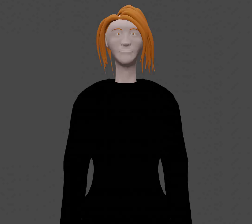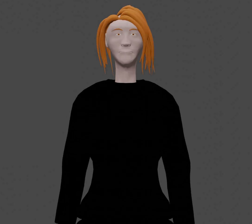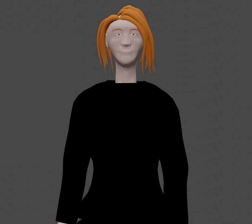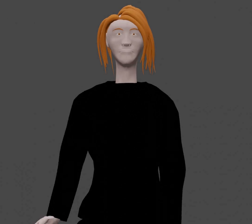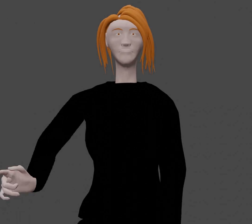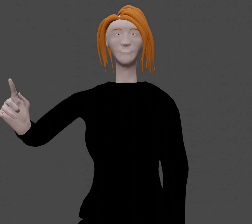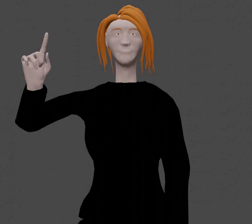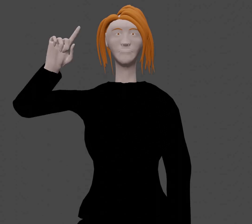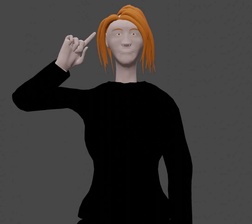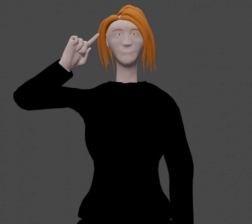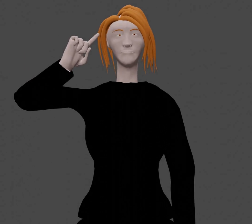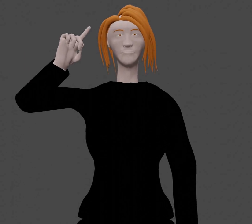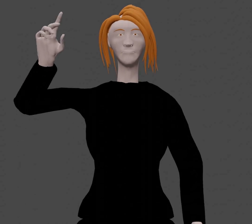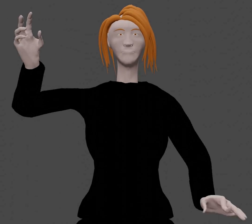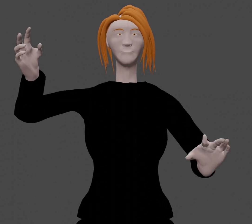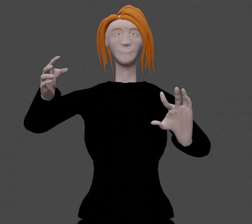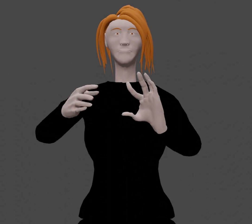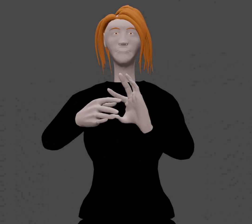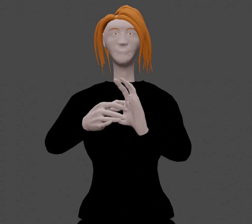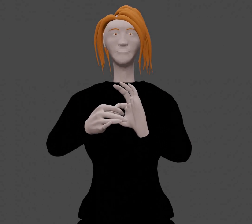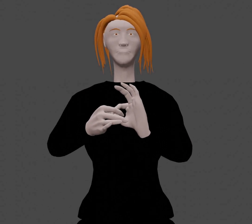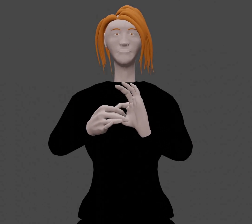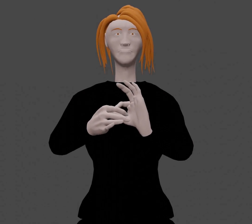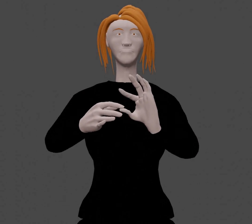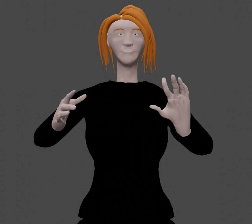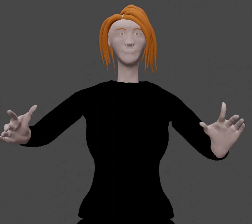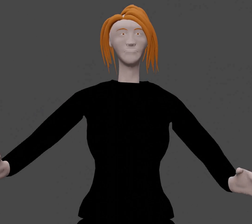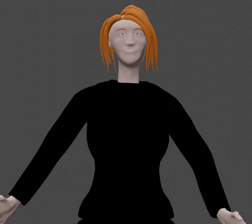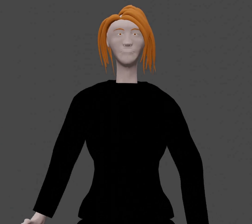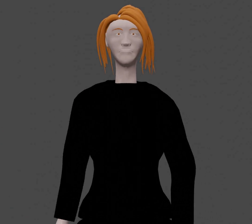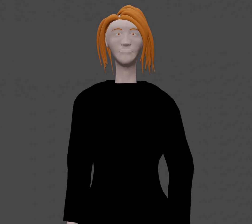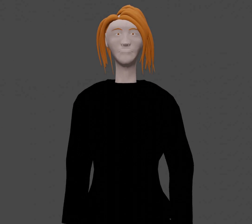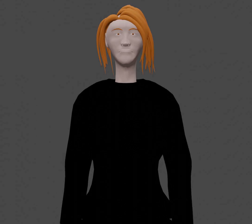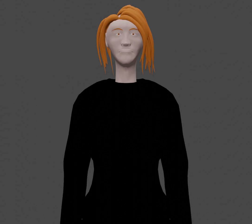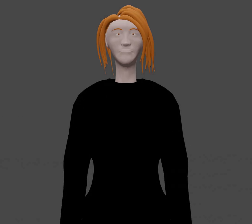Associate (Link)